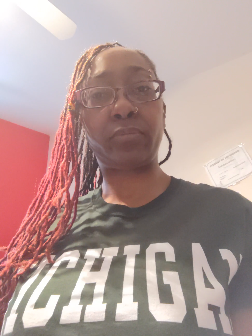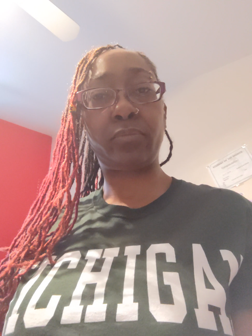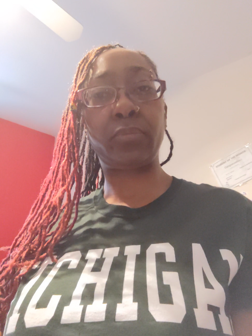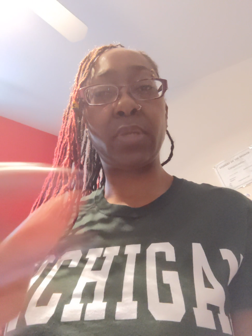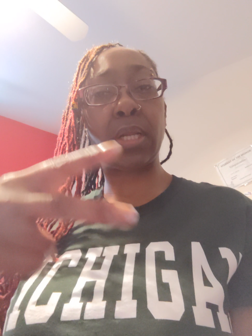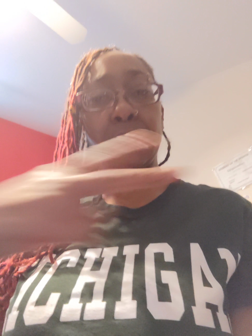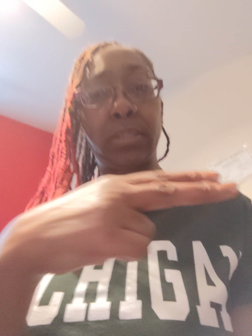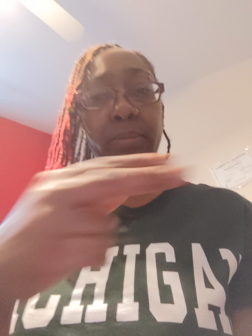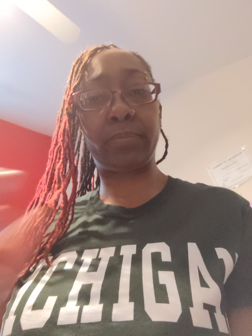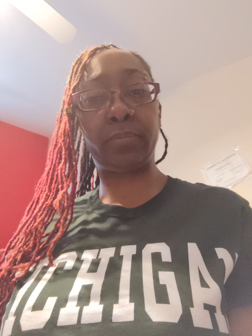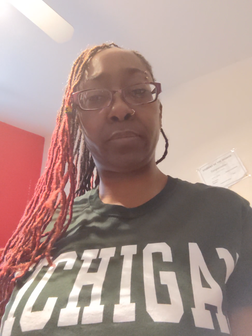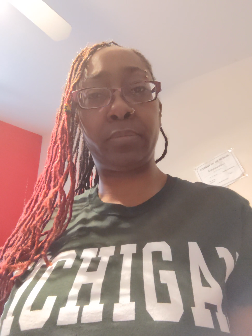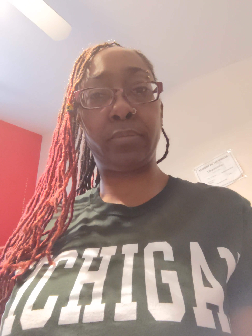cut